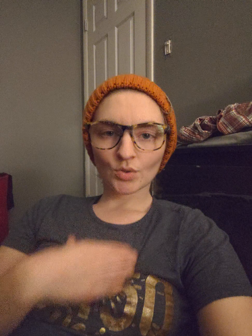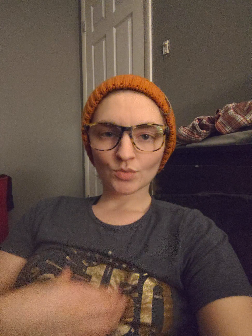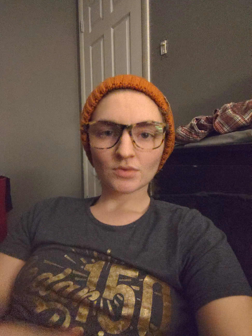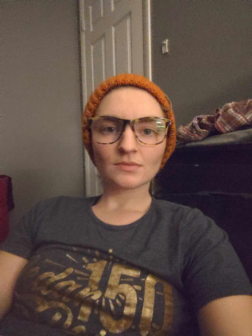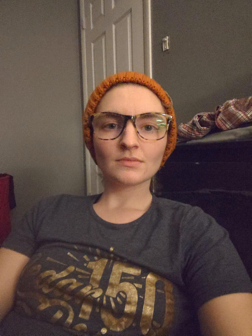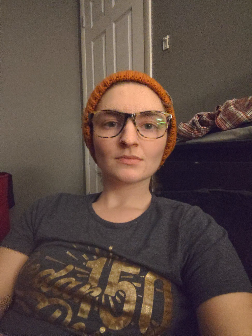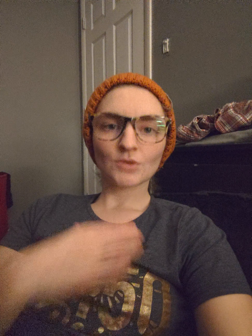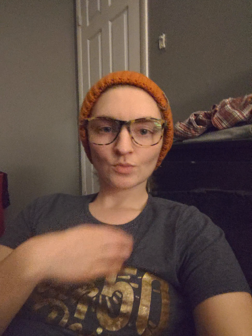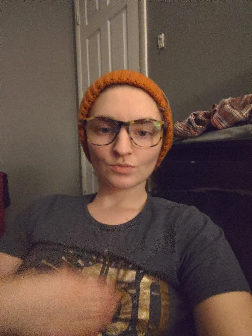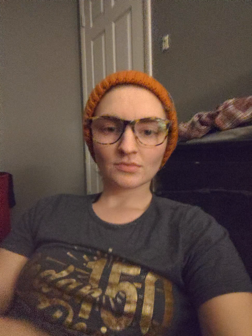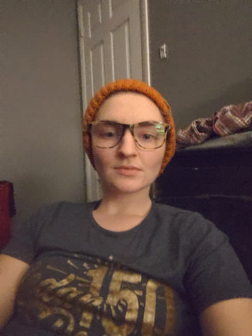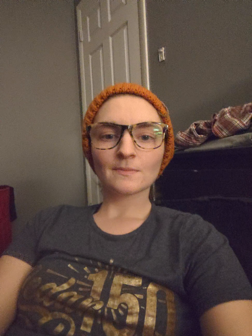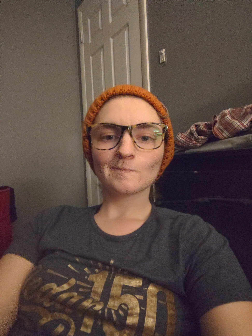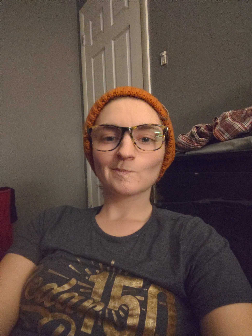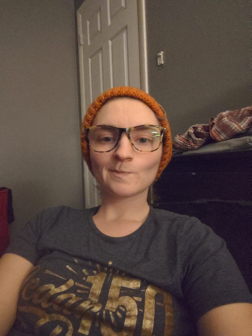hungry